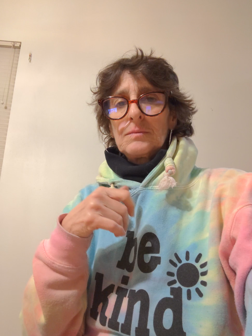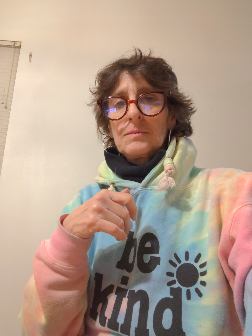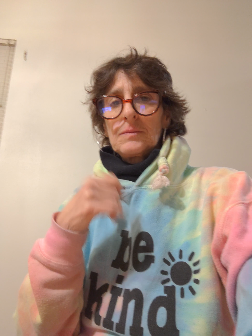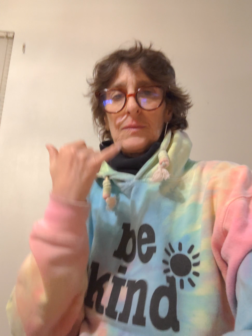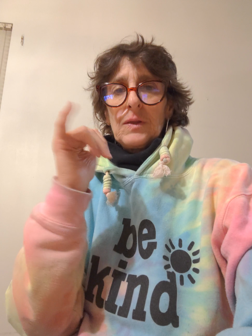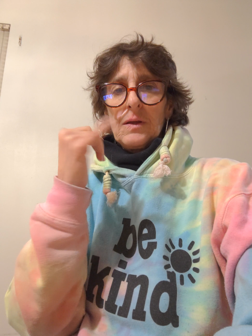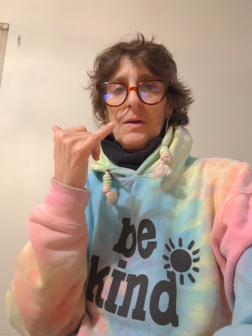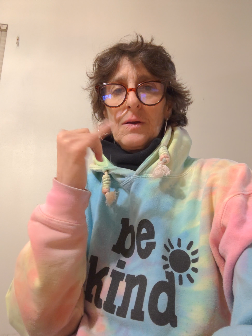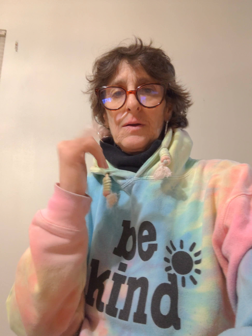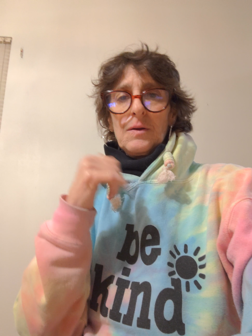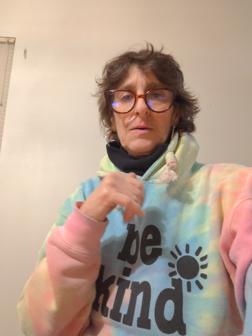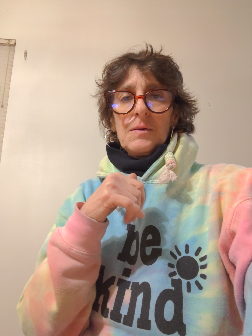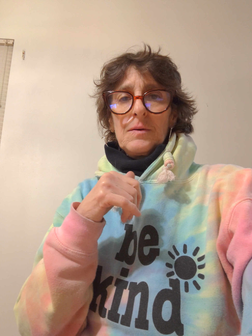yellow